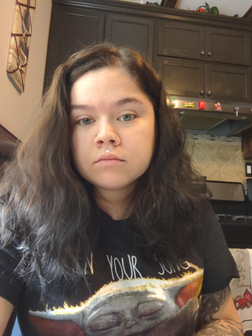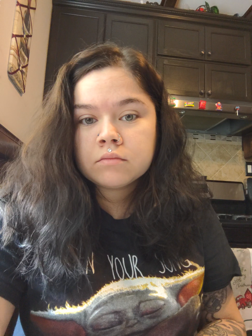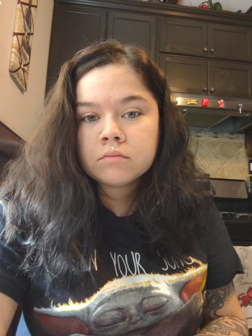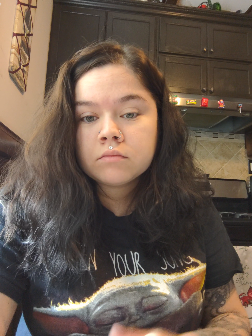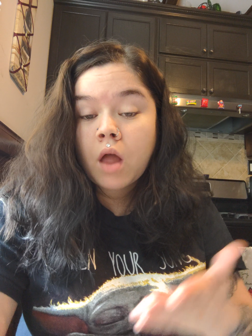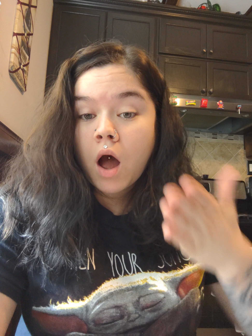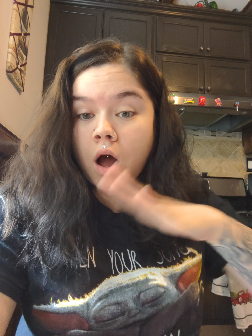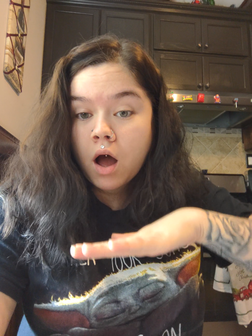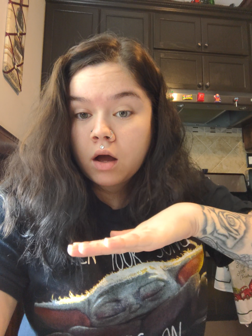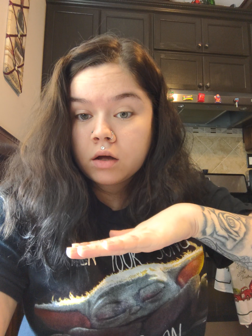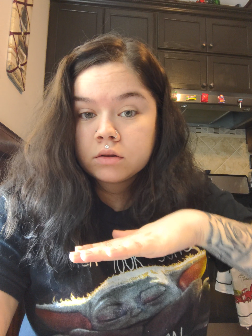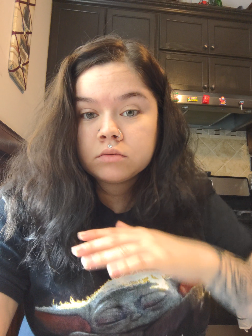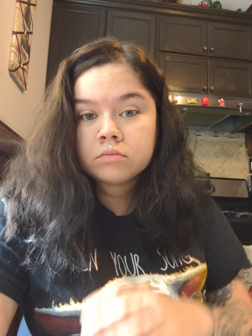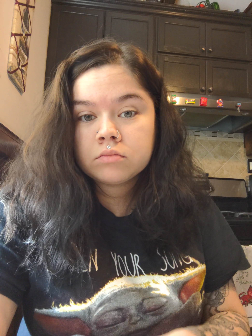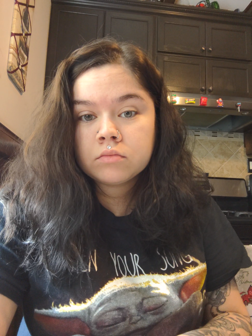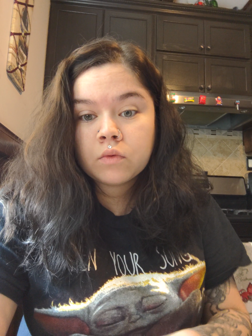on